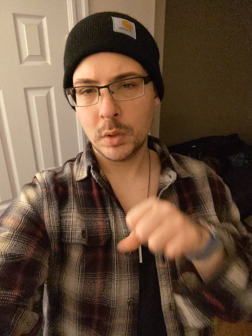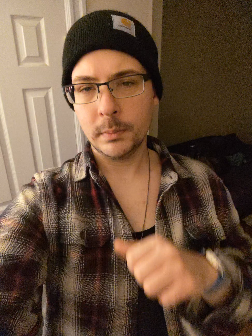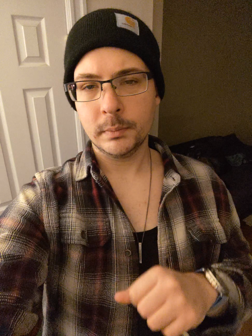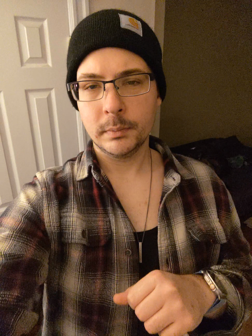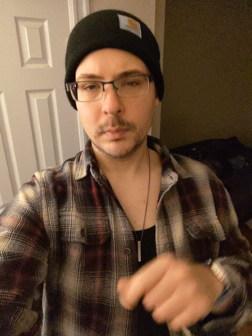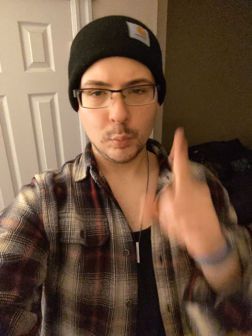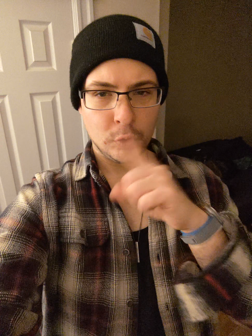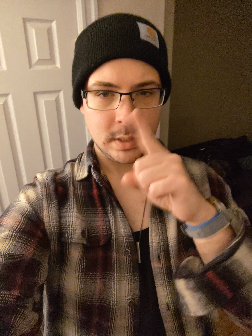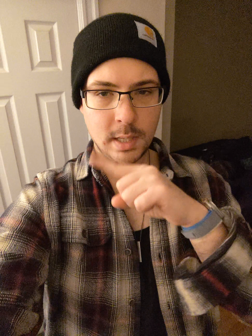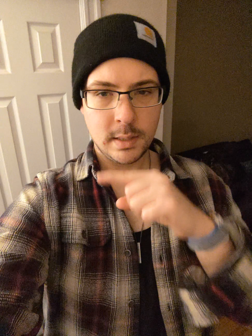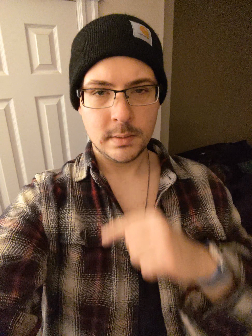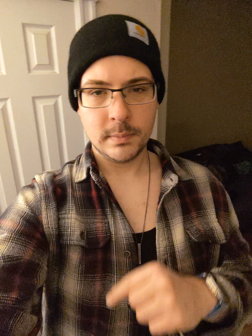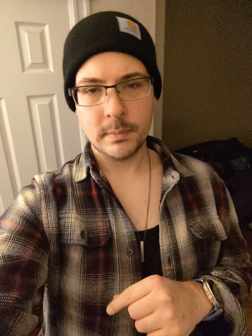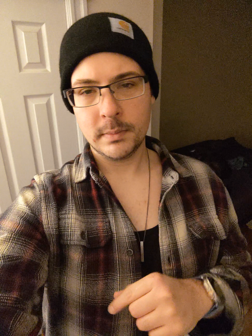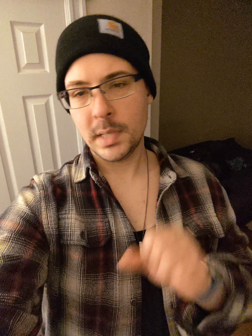pretend